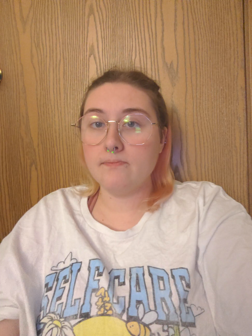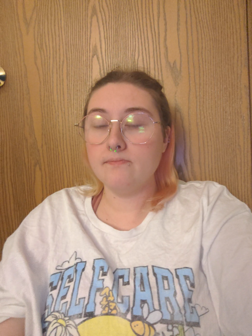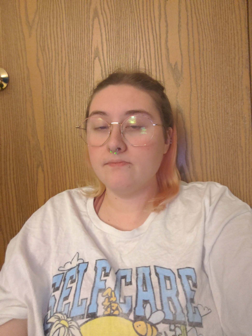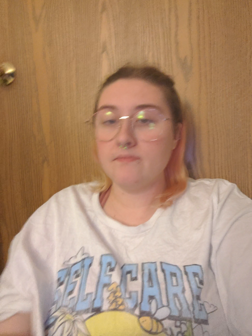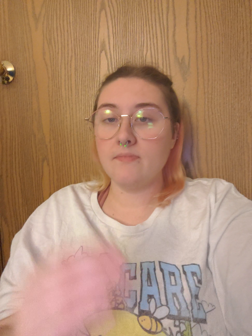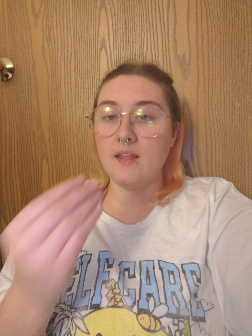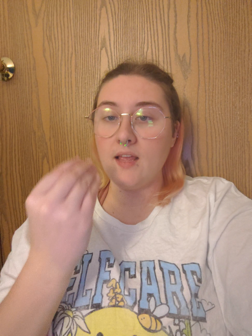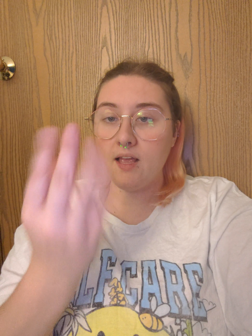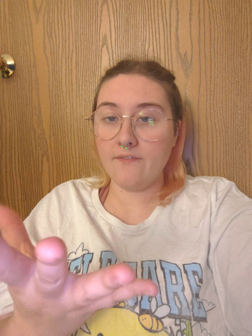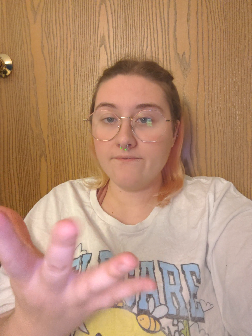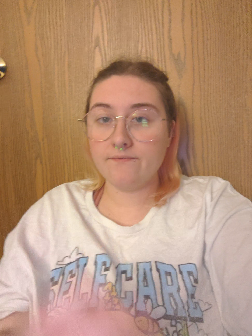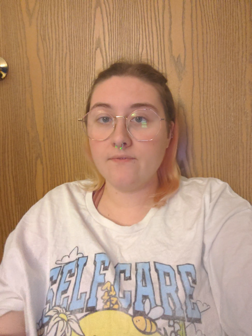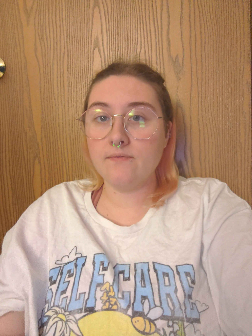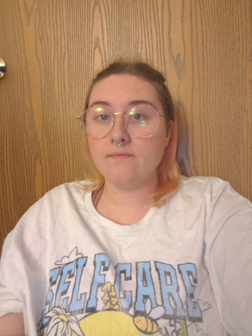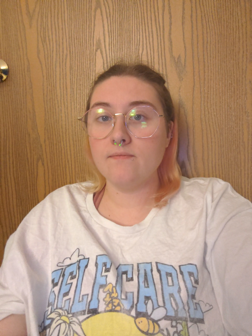give